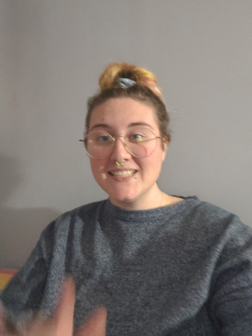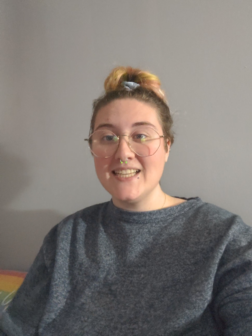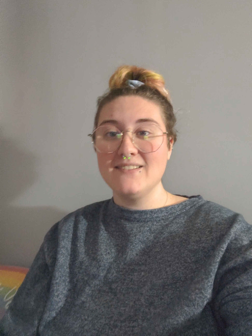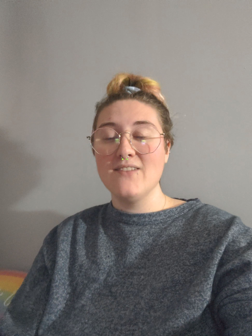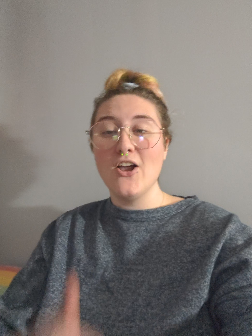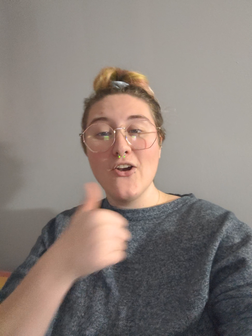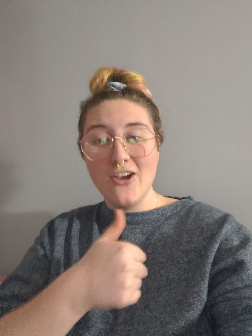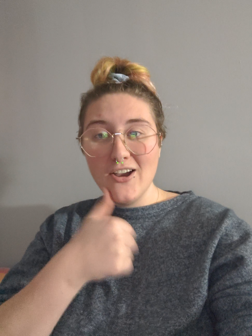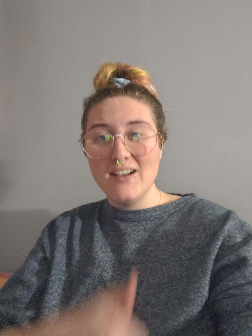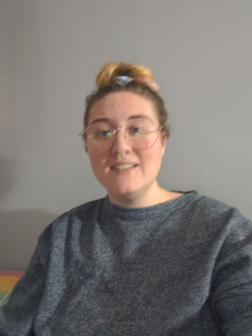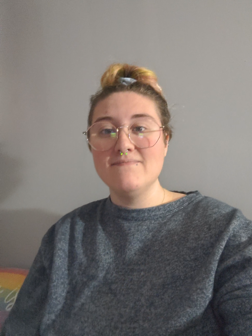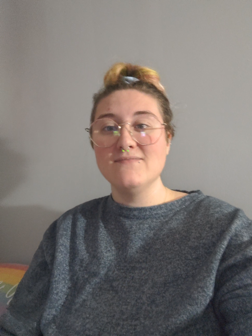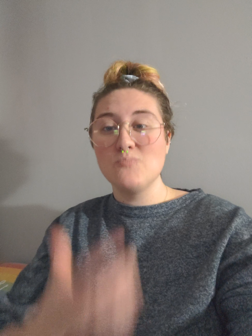girl